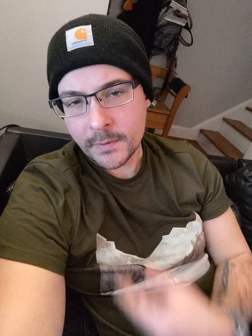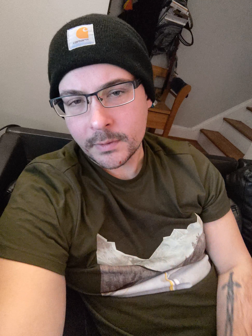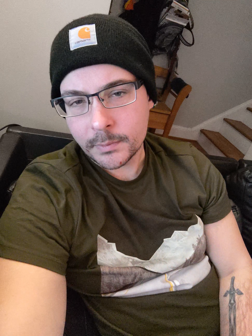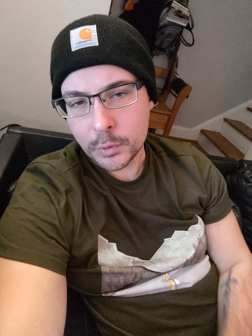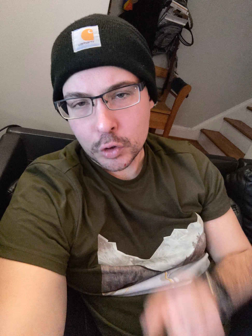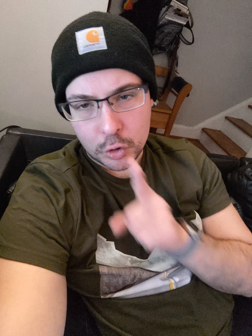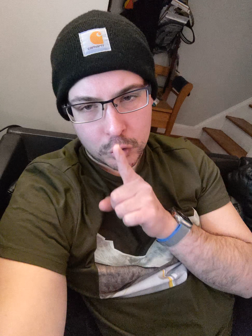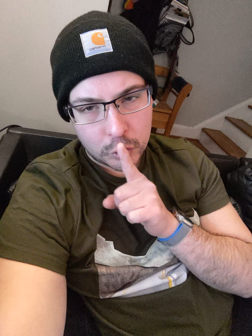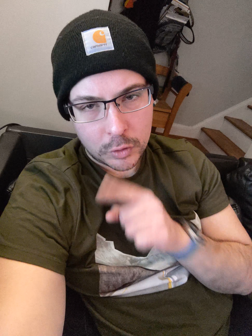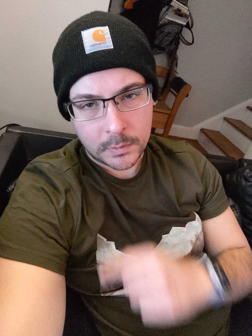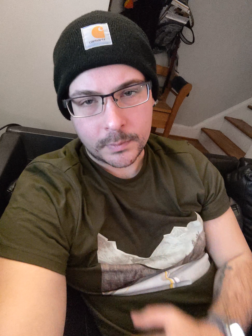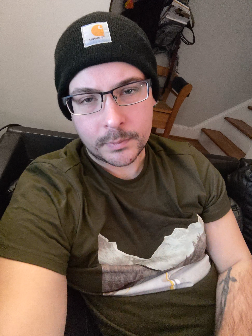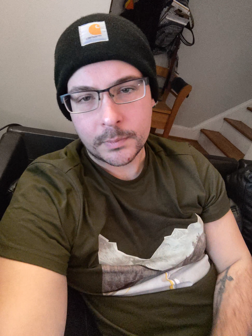shhh